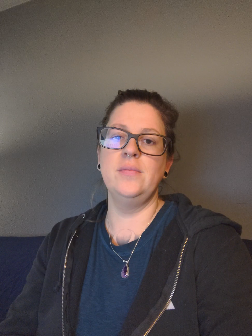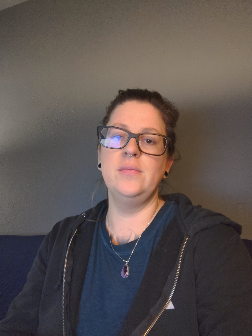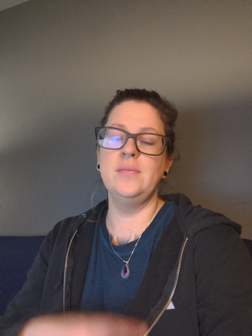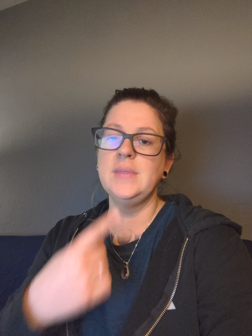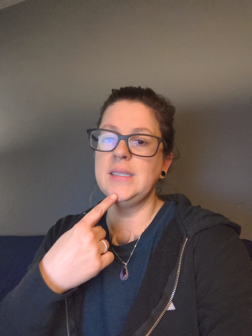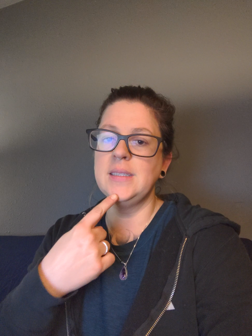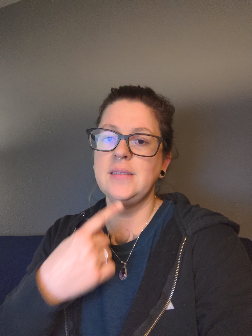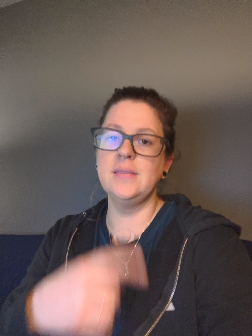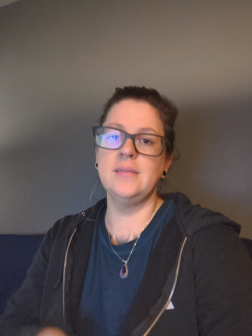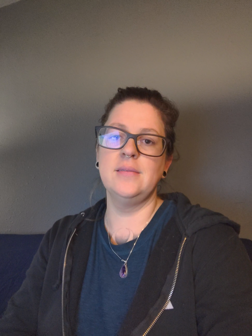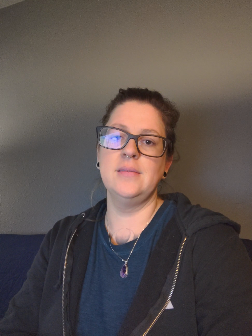say